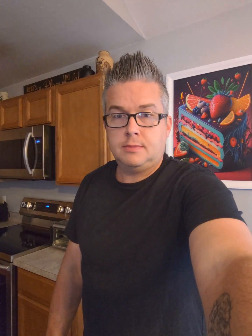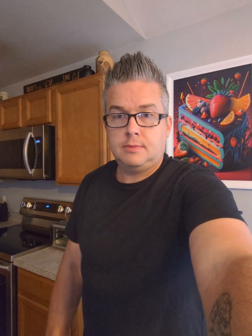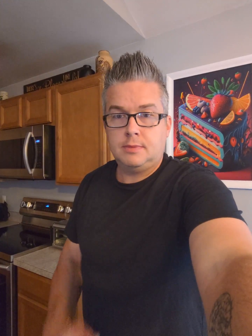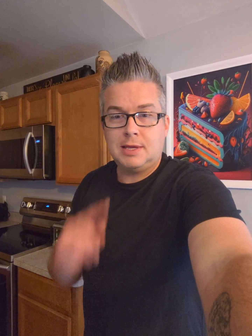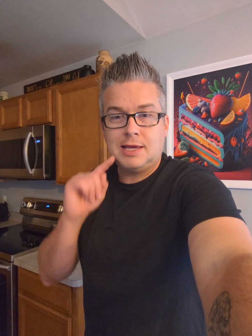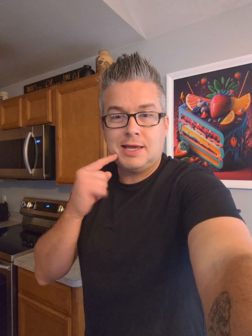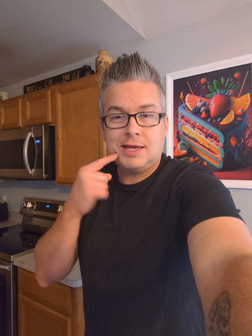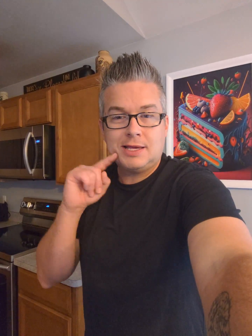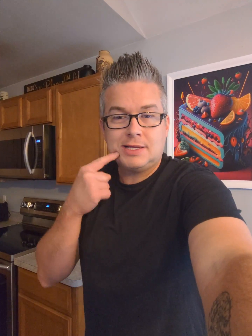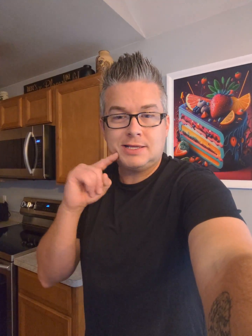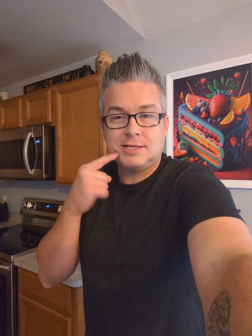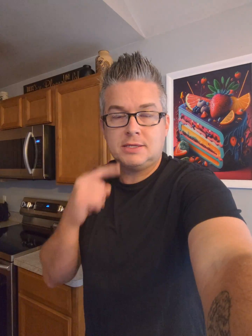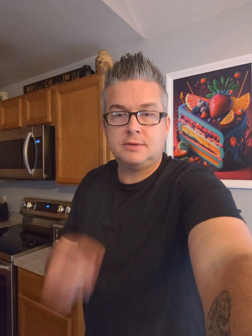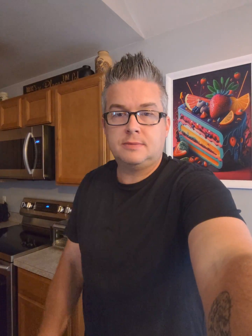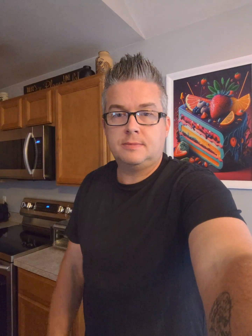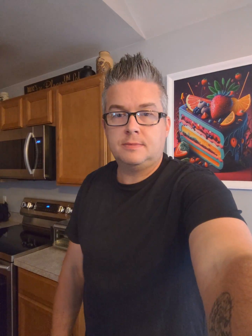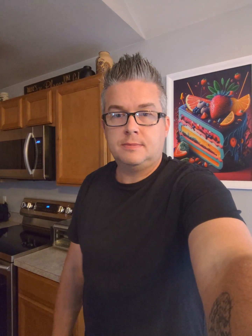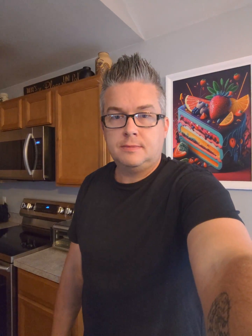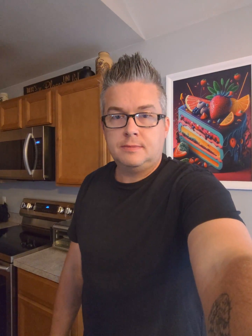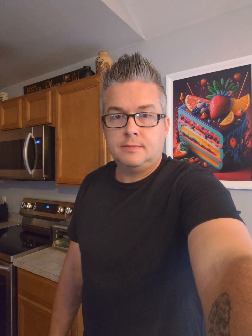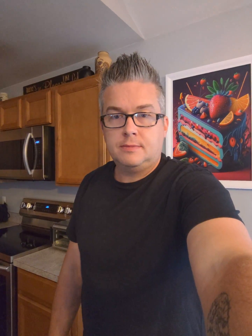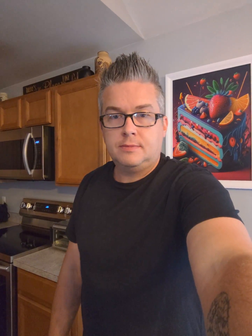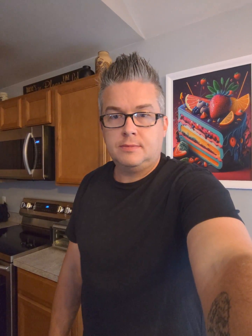candy